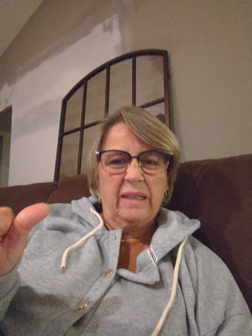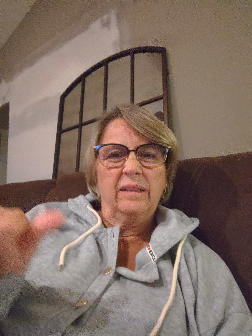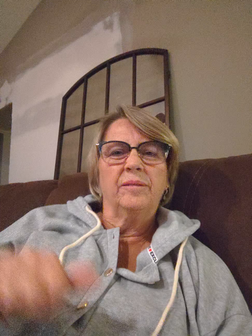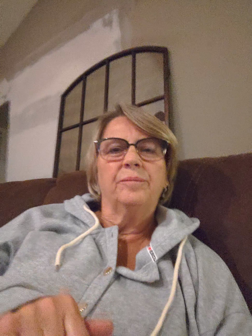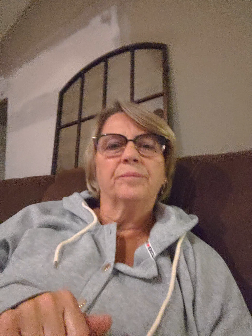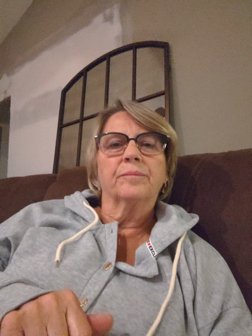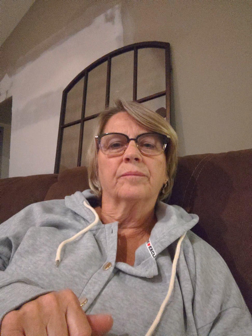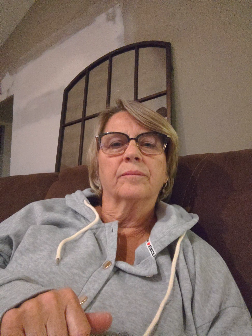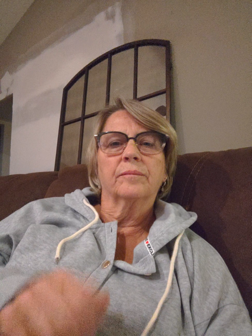any